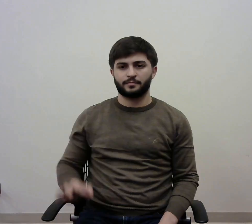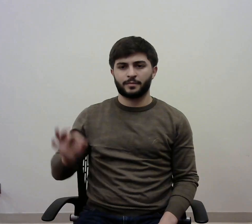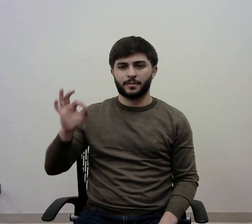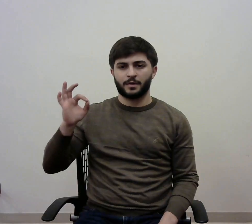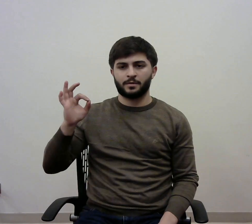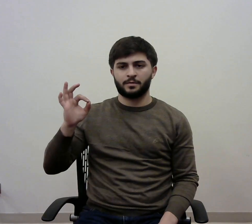O